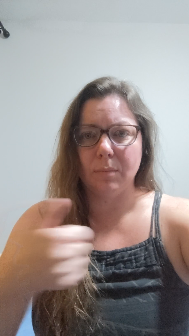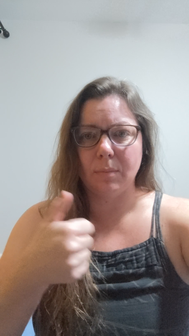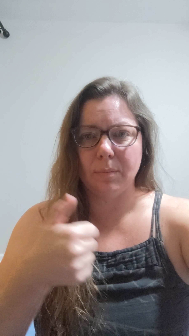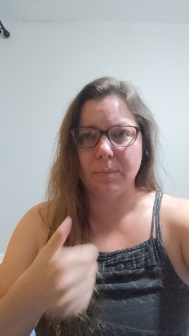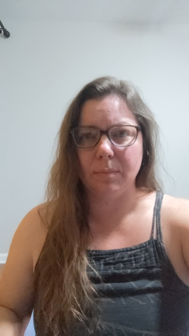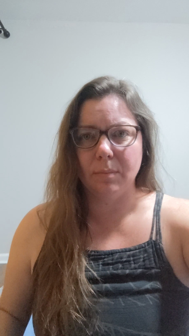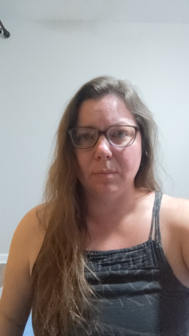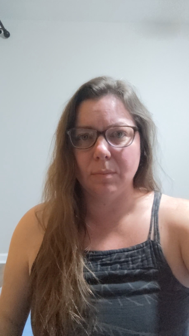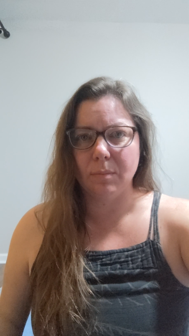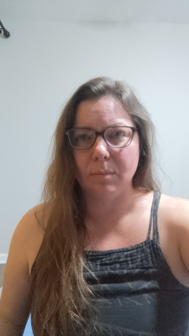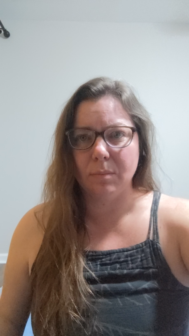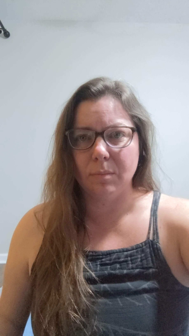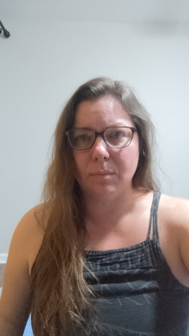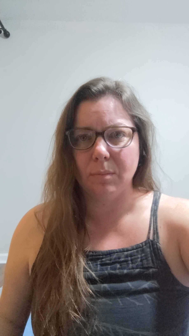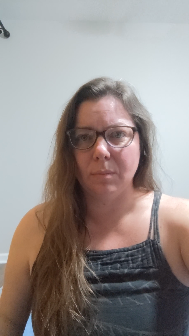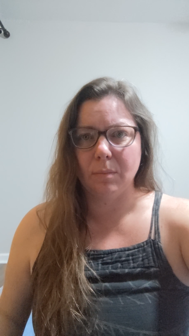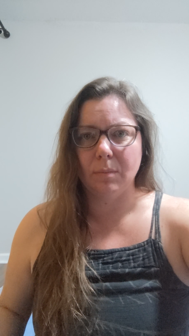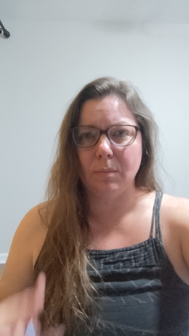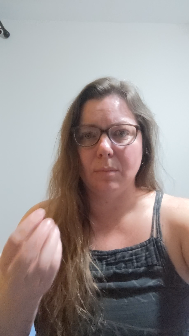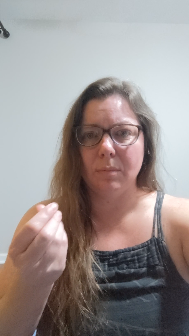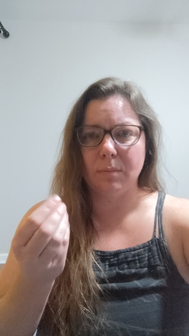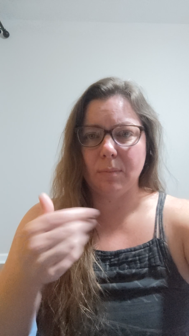sandbox